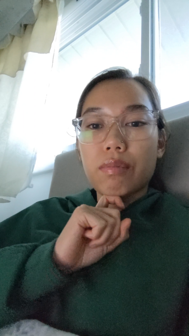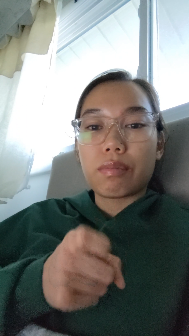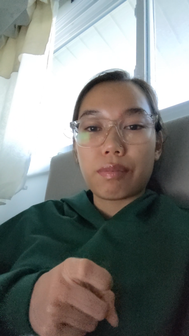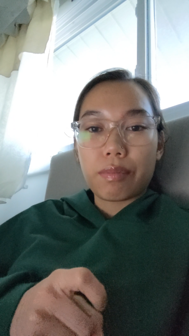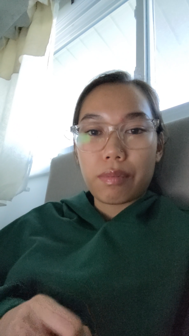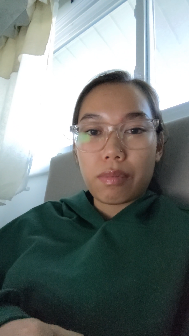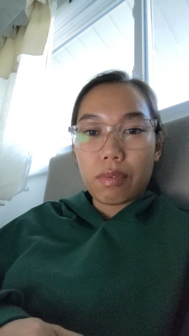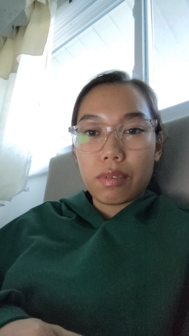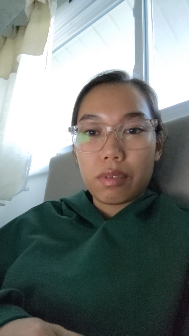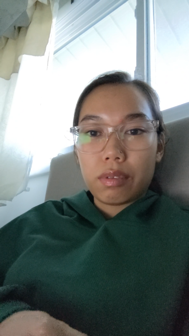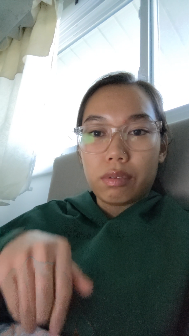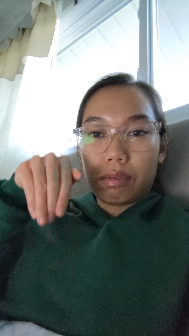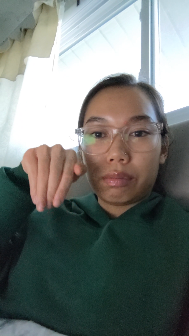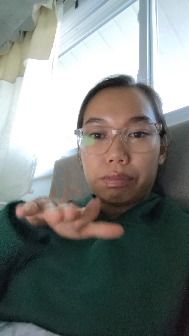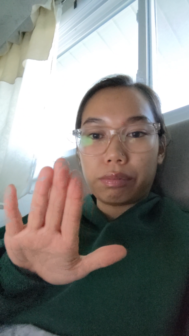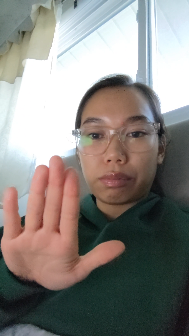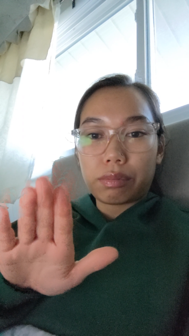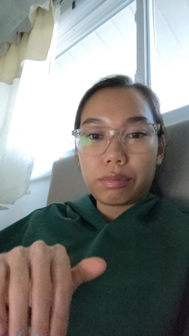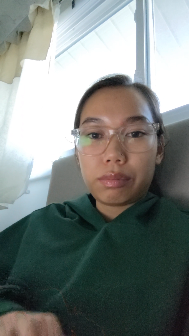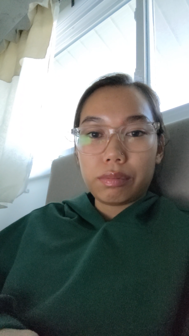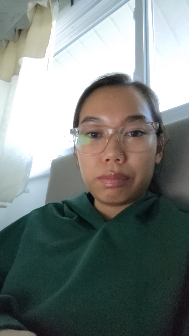enter